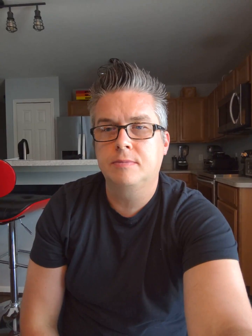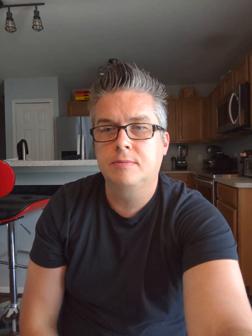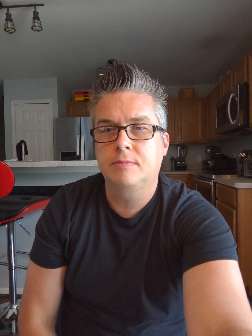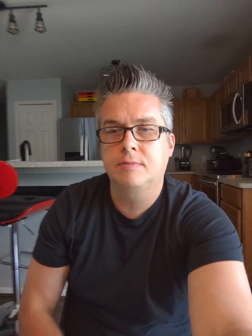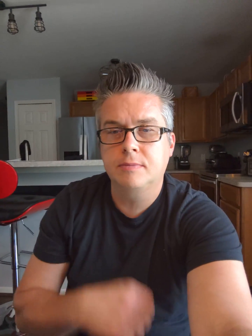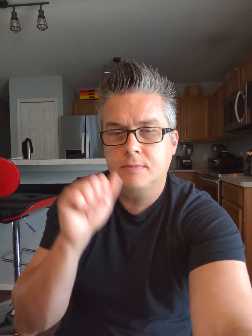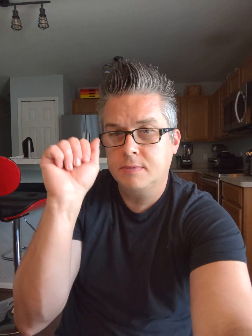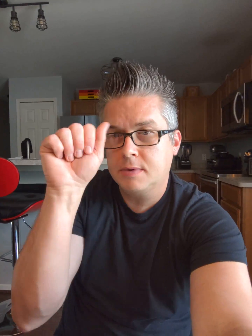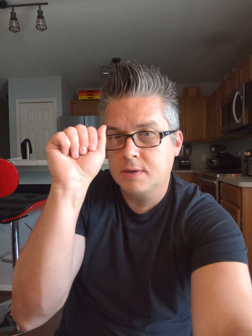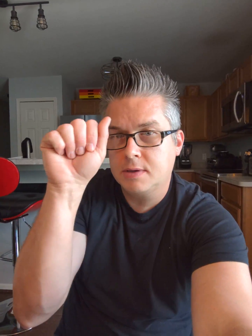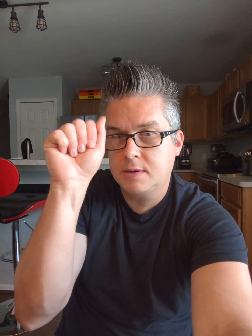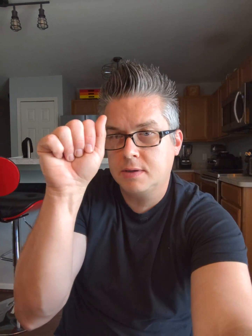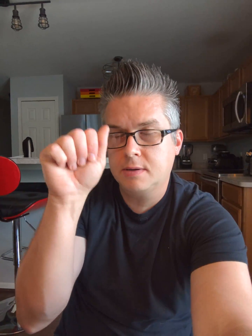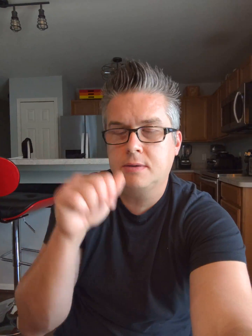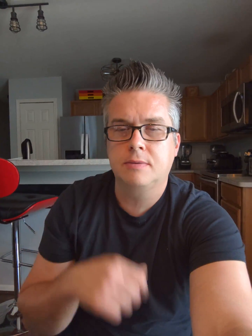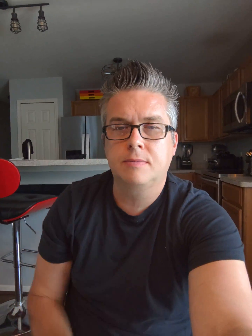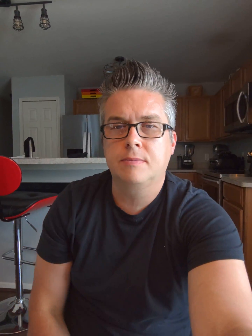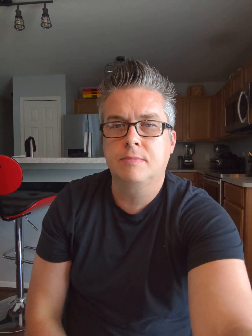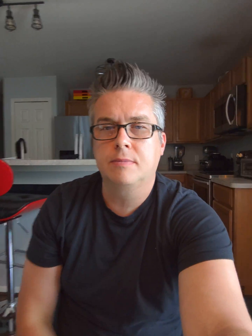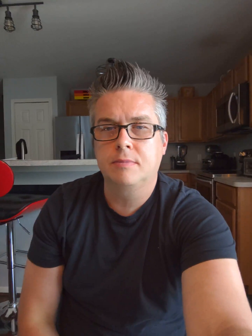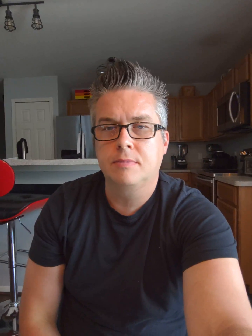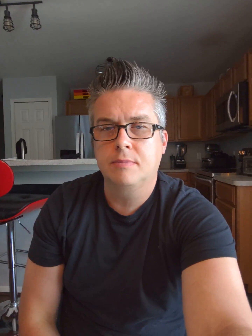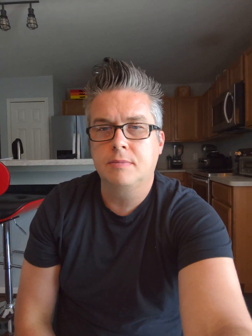knock